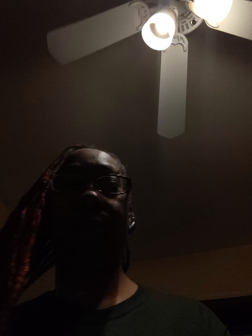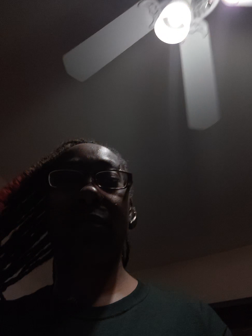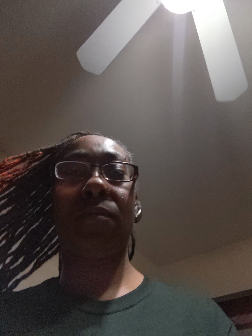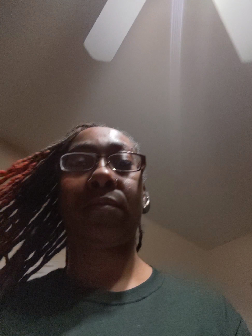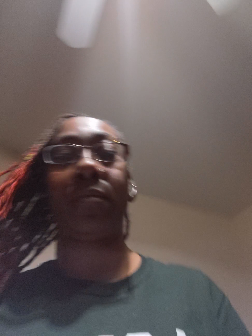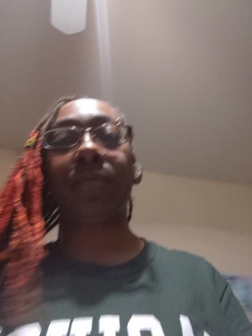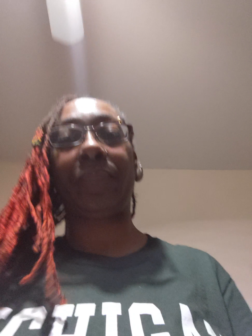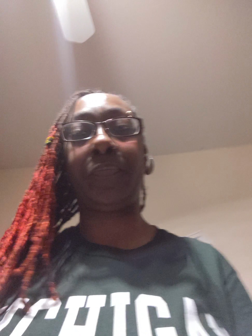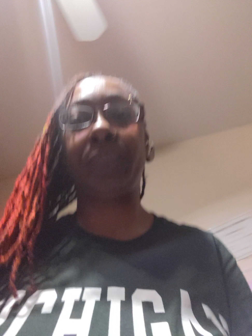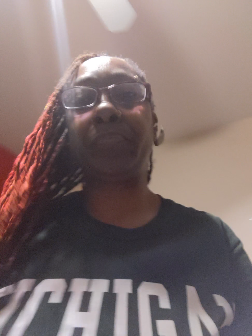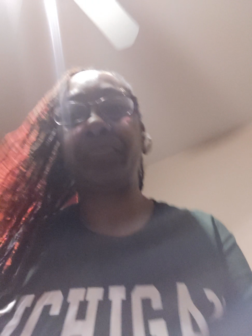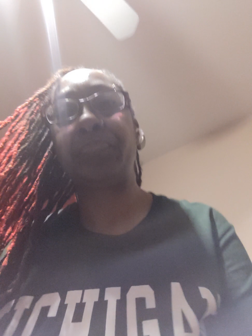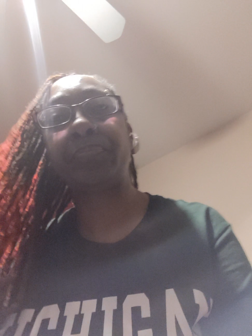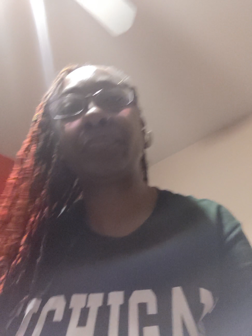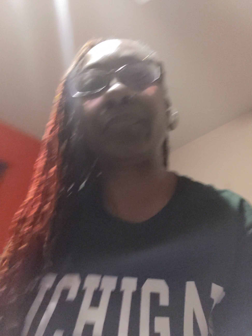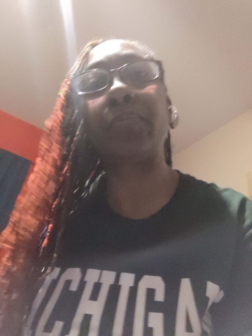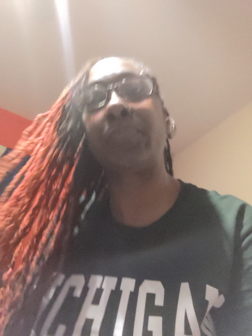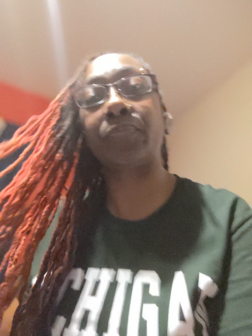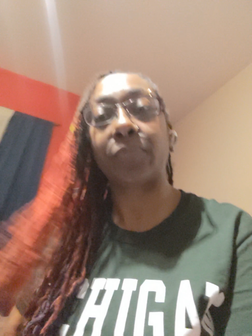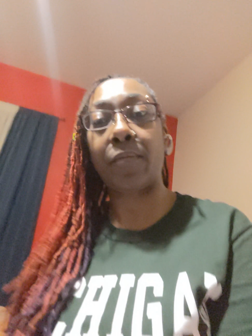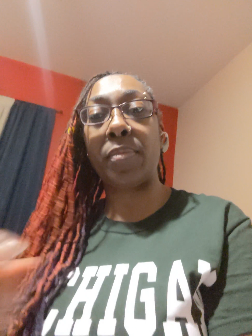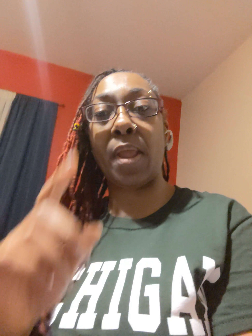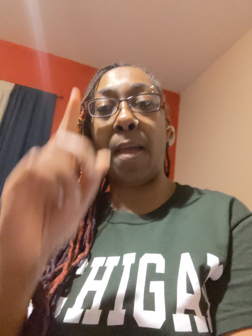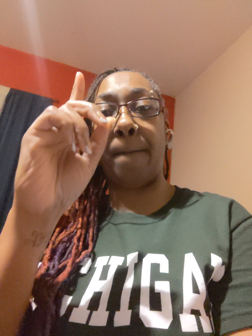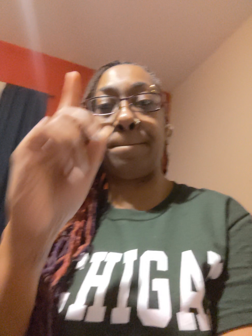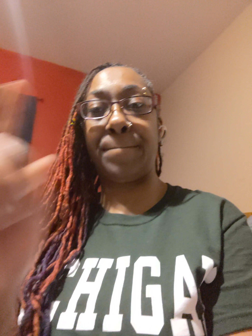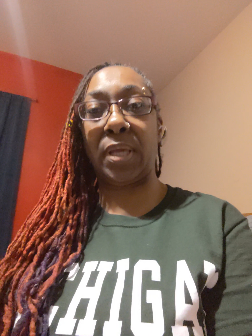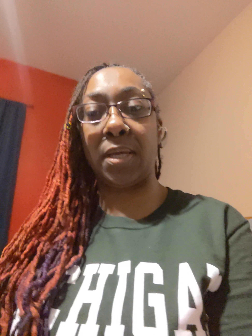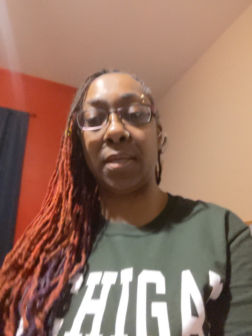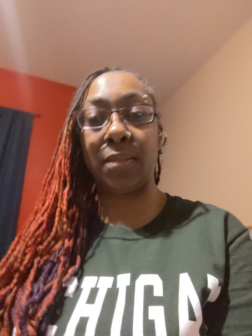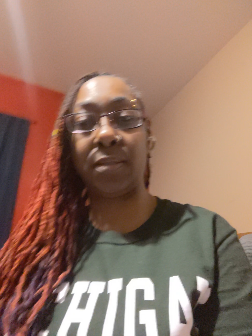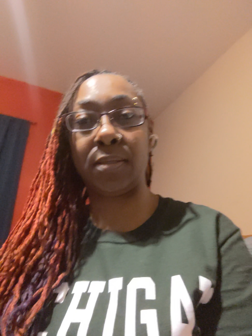up